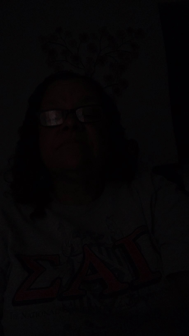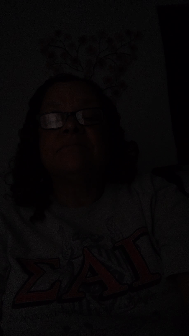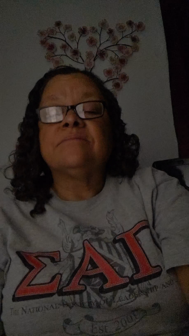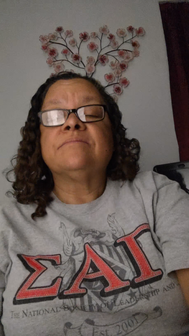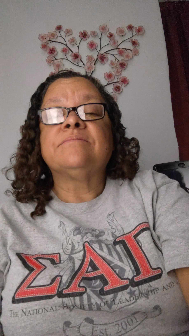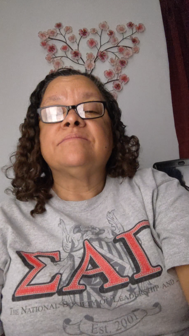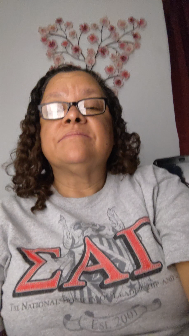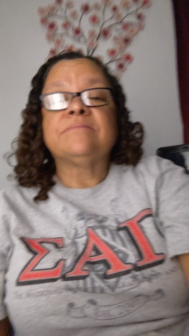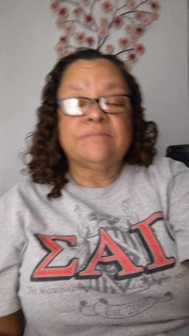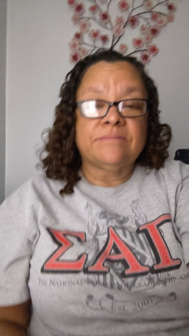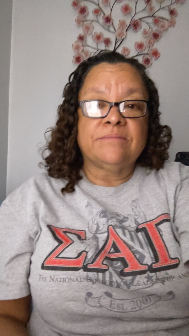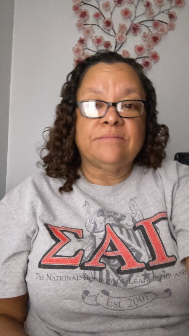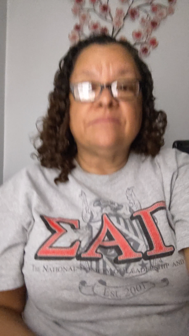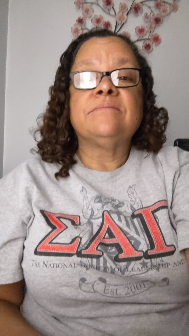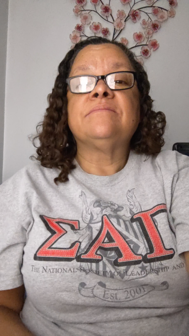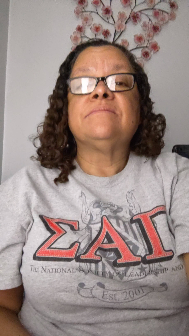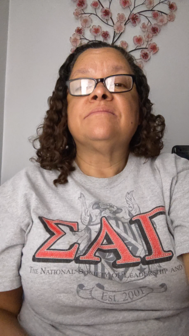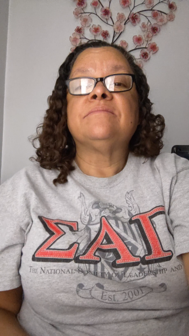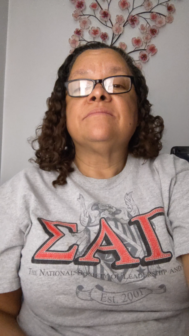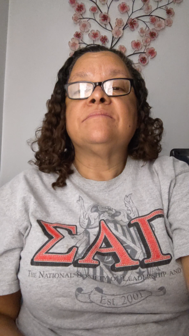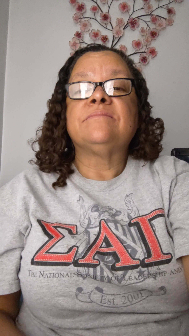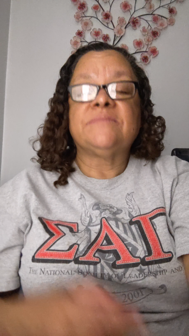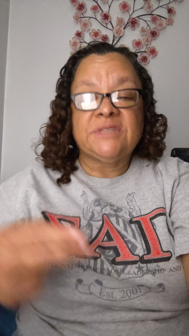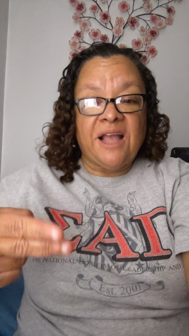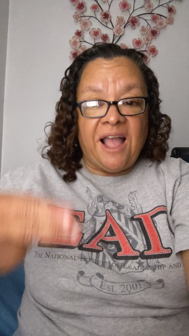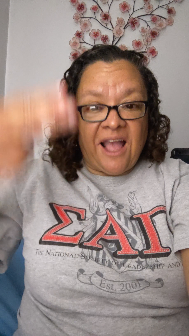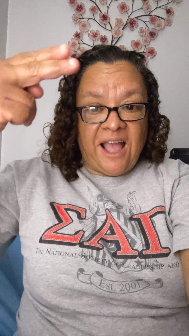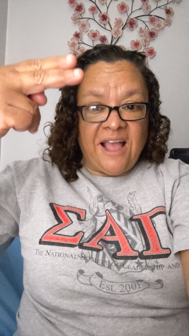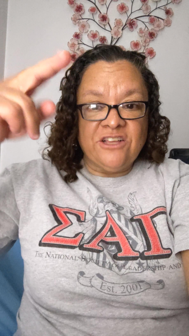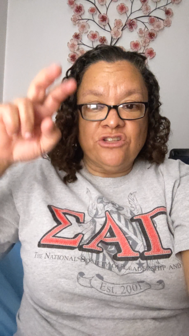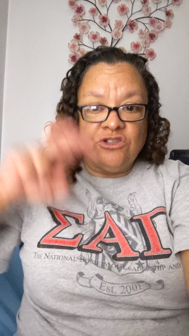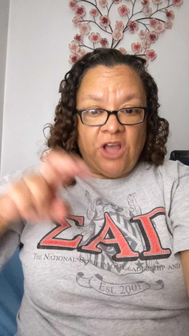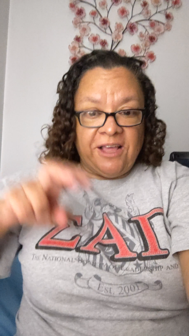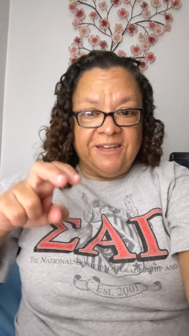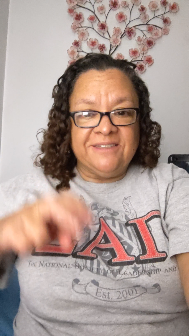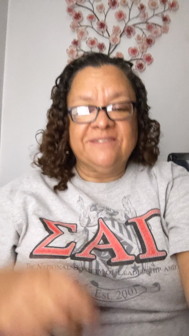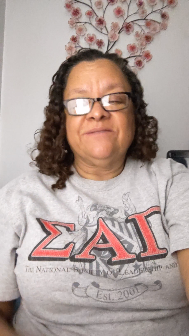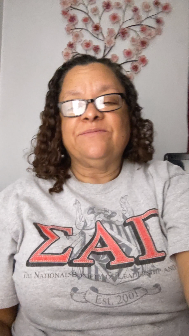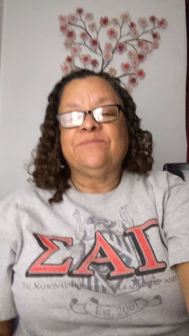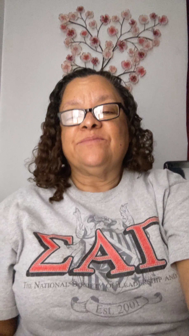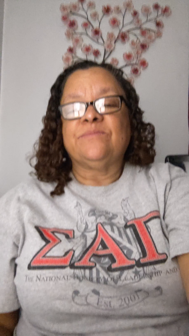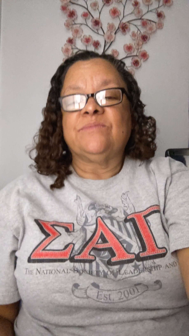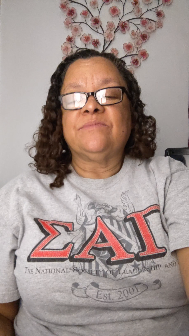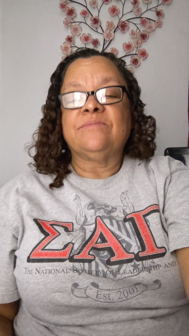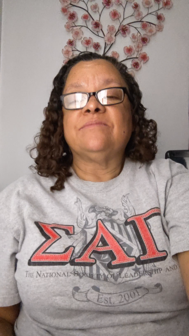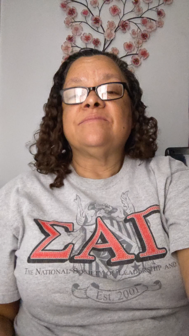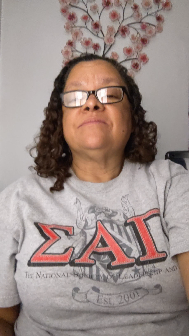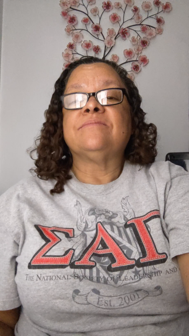high chair